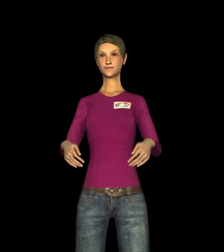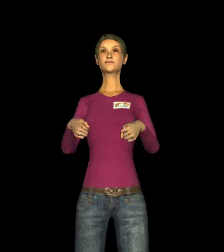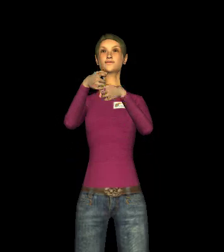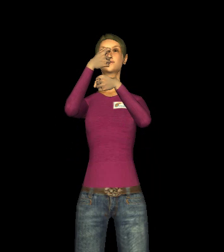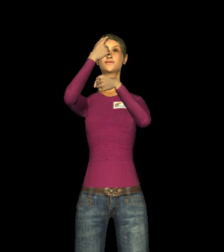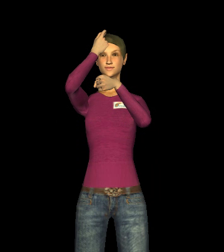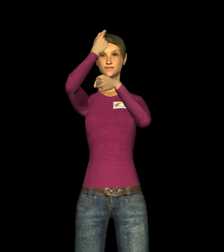مظلة